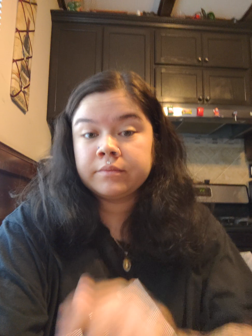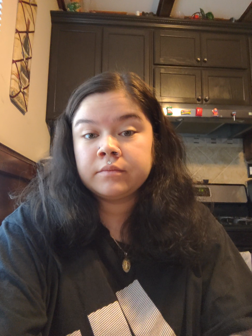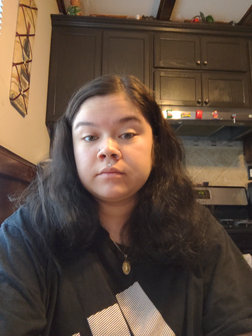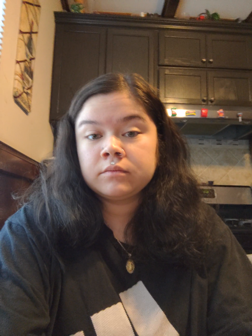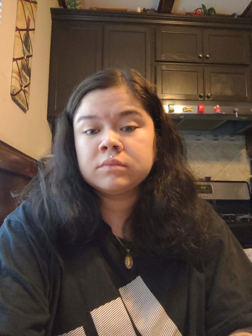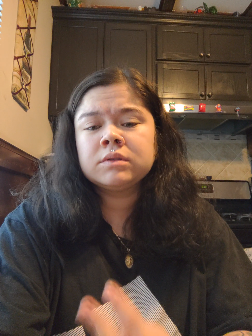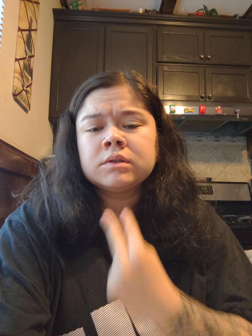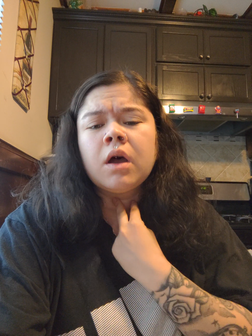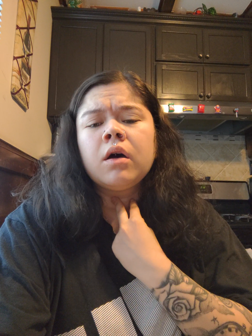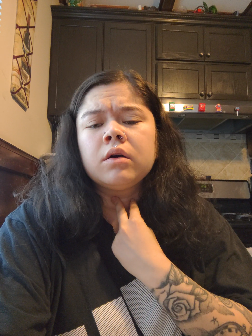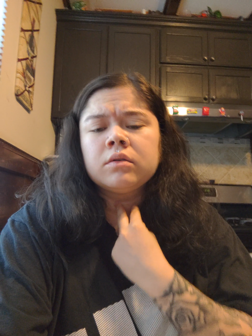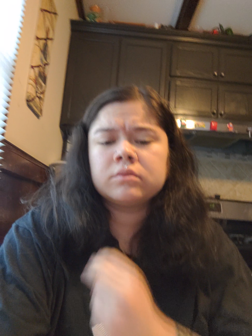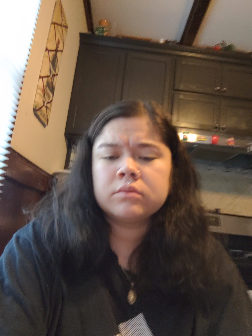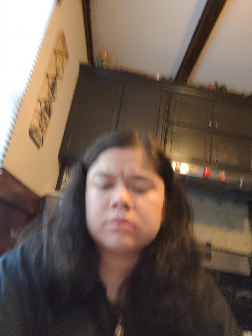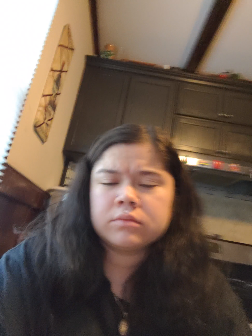stuck